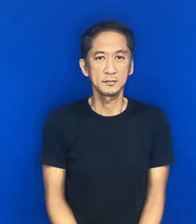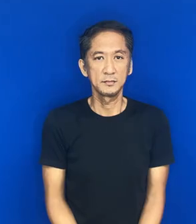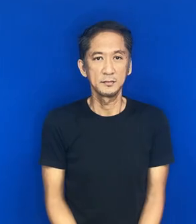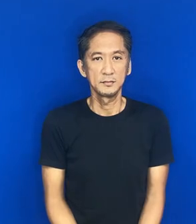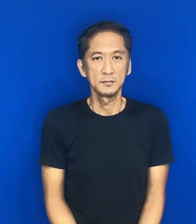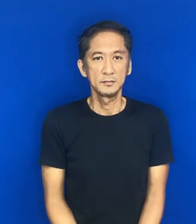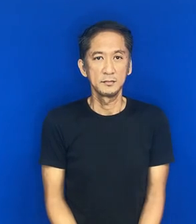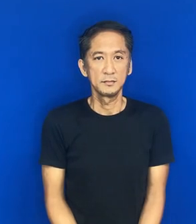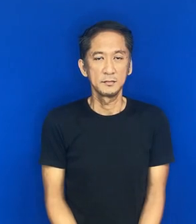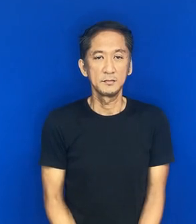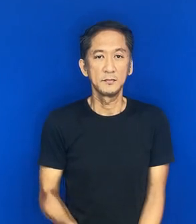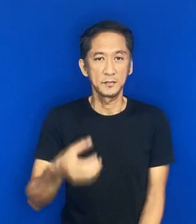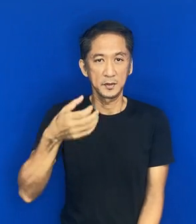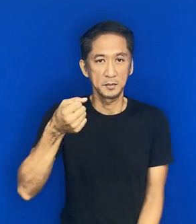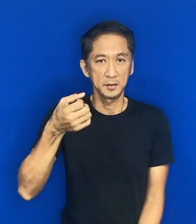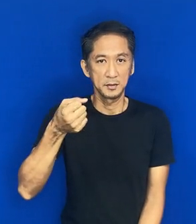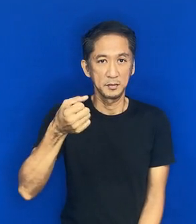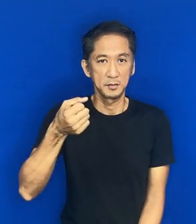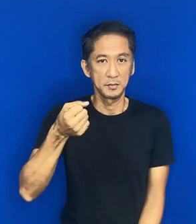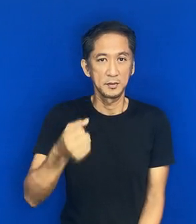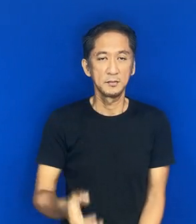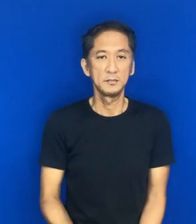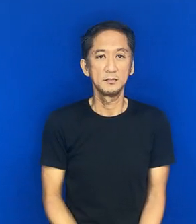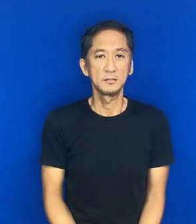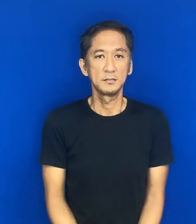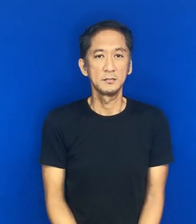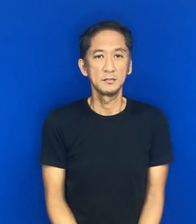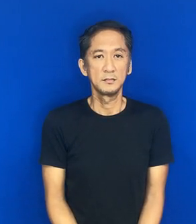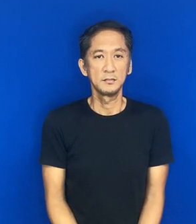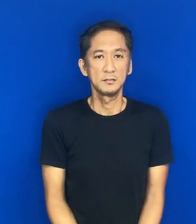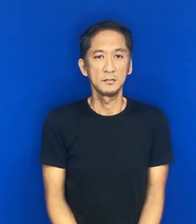milk